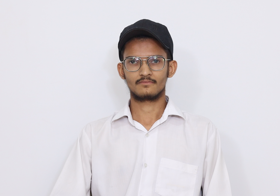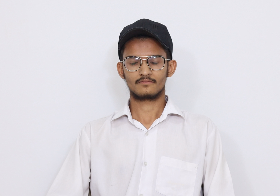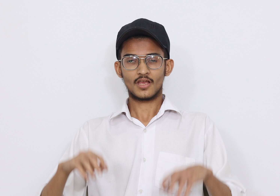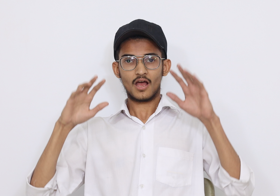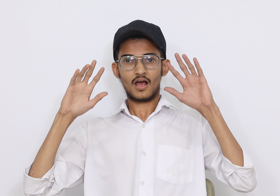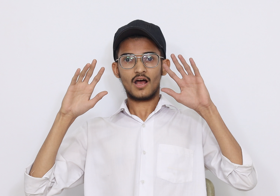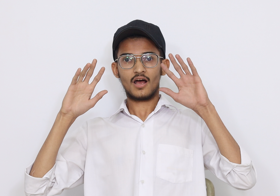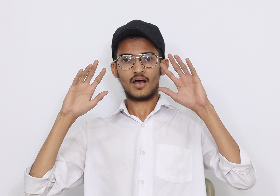scared